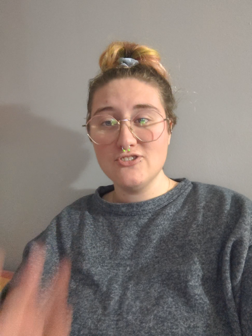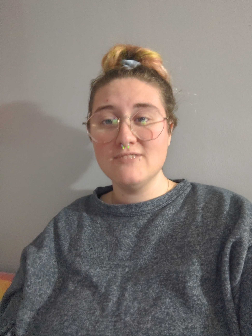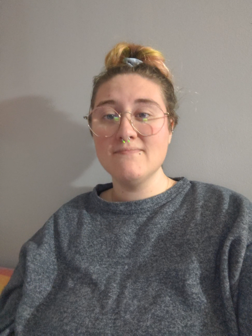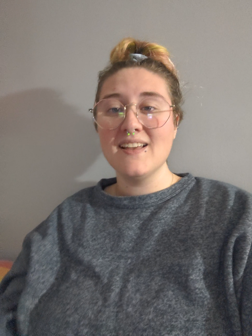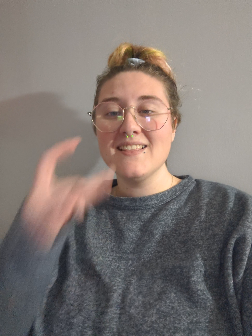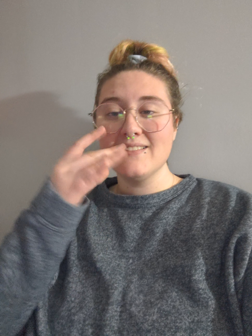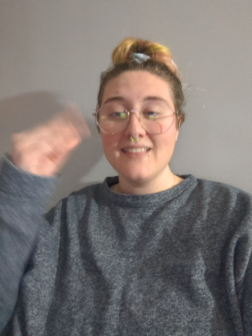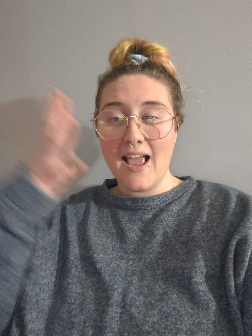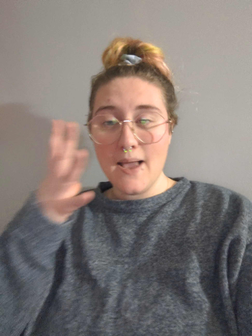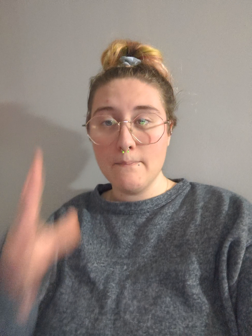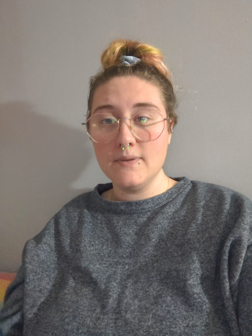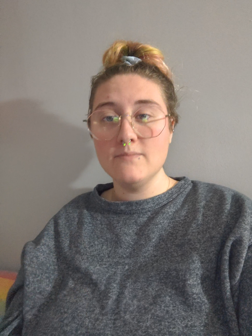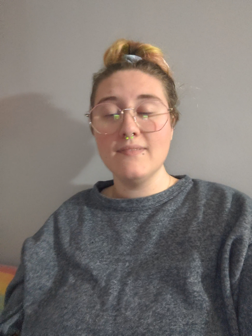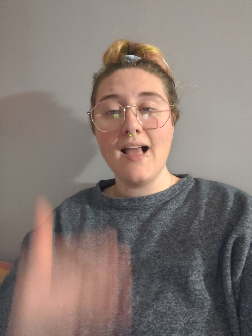lamp